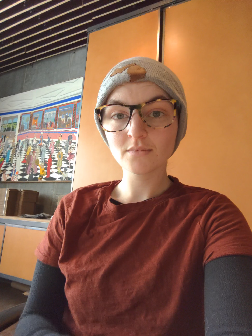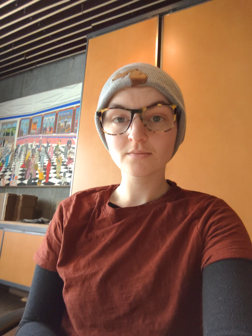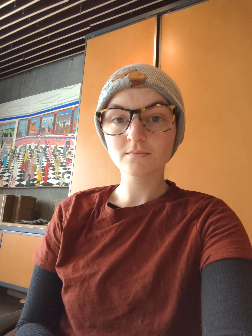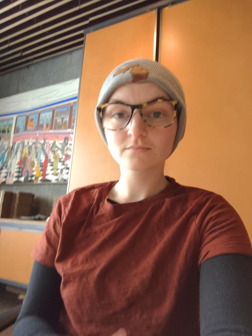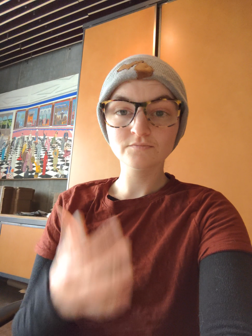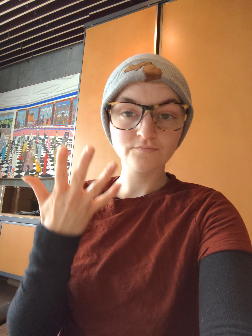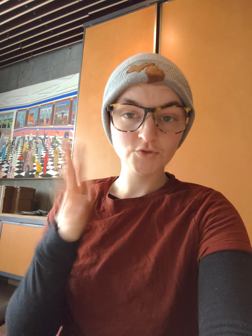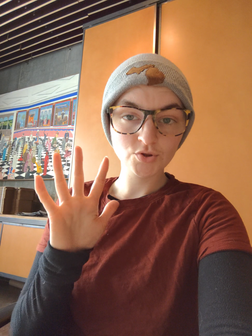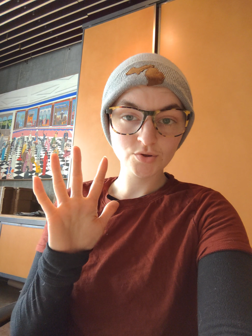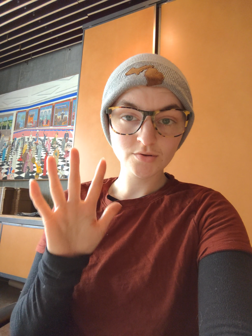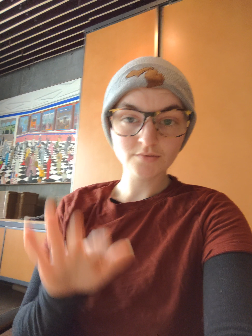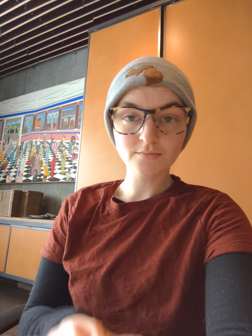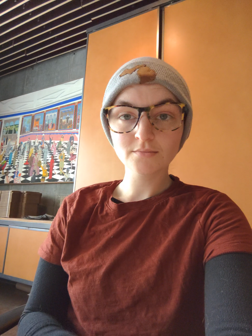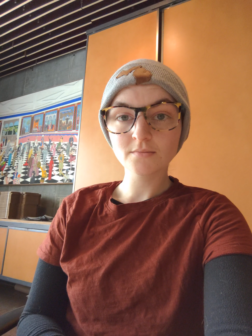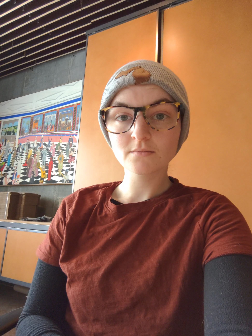finish